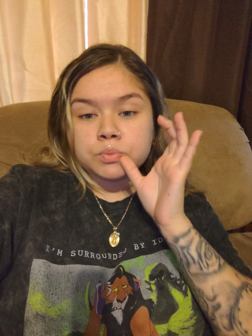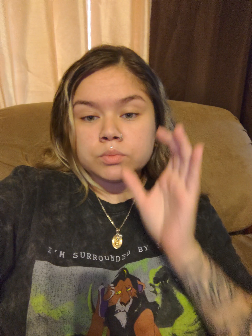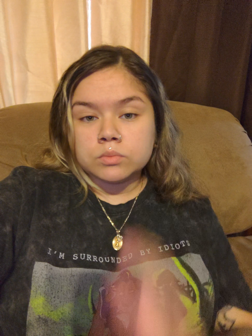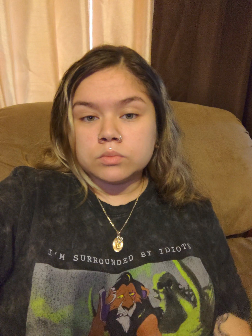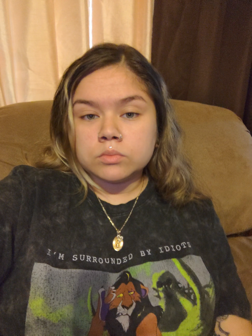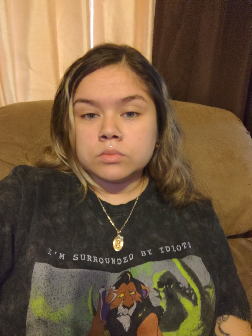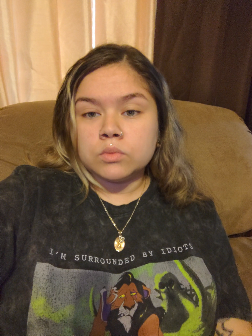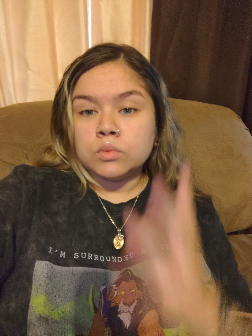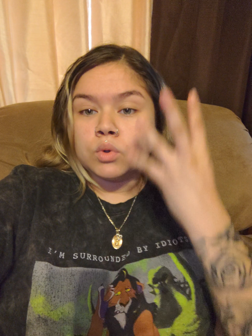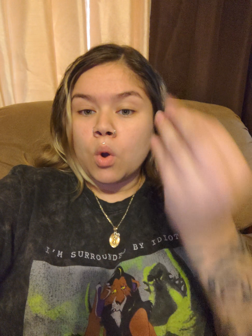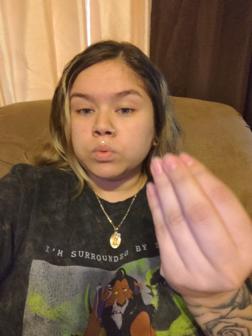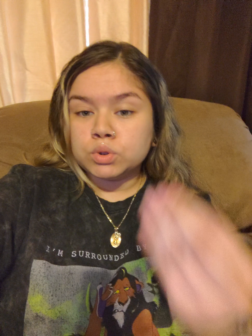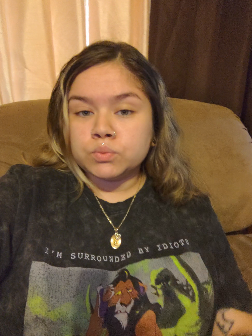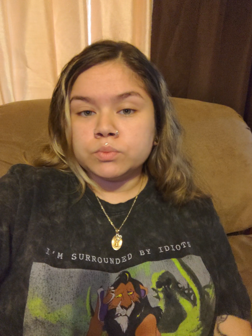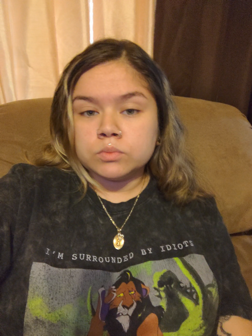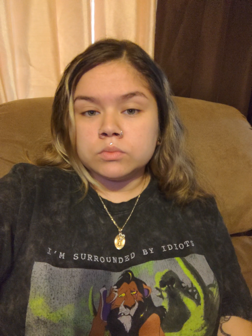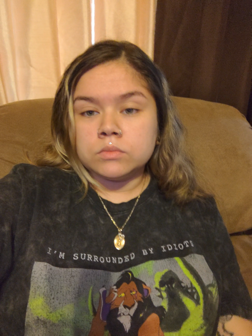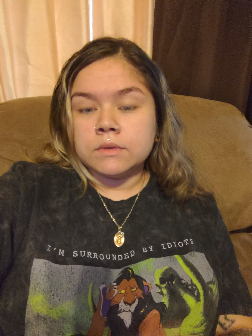going to